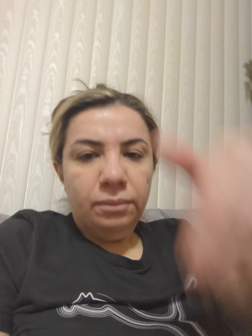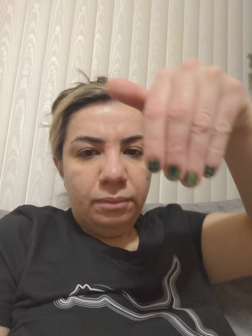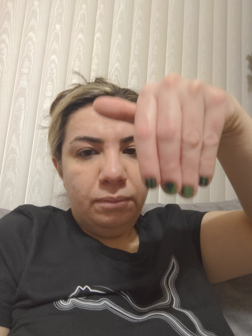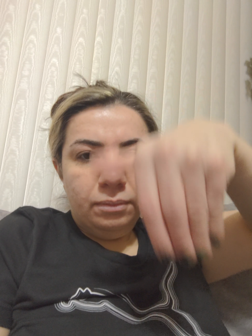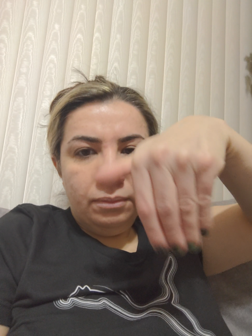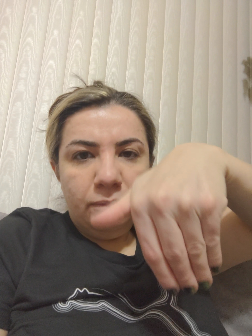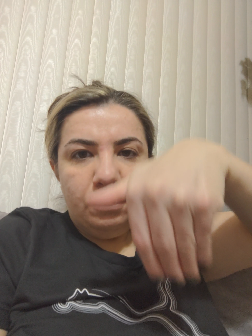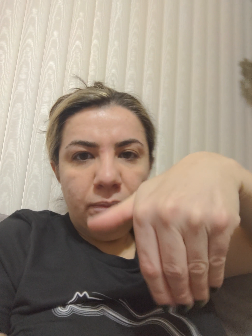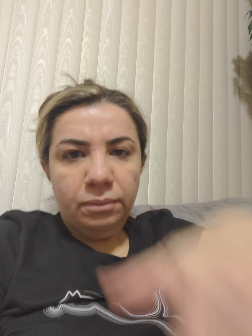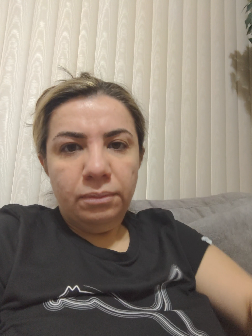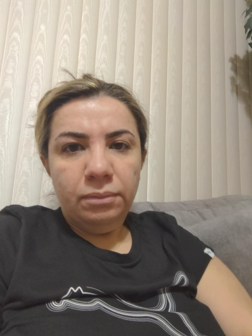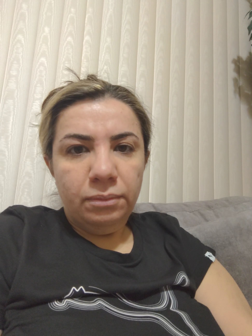night